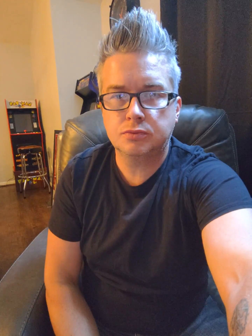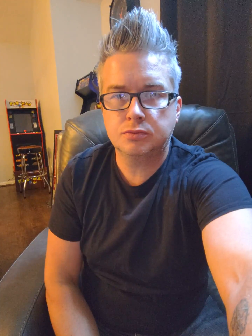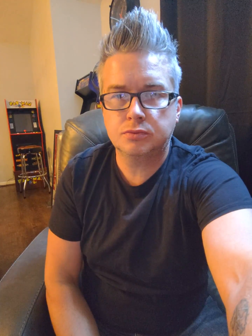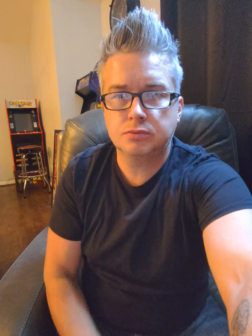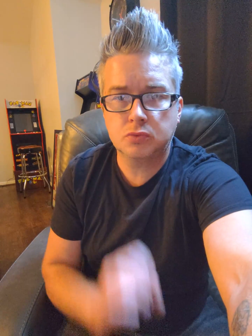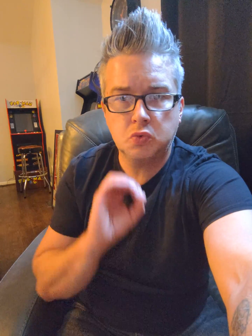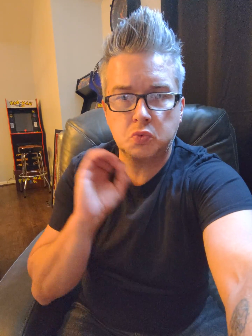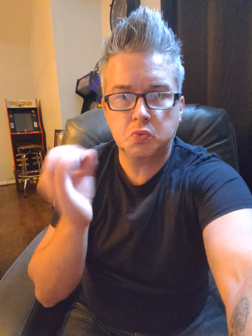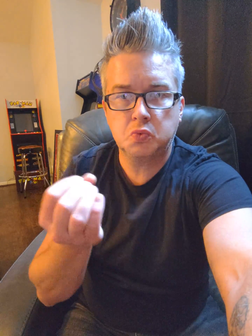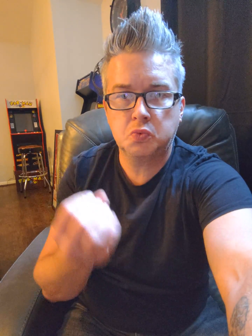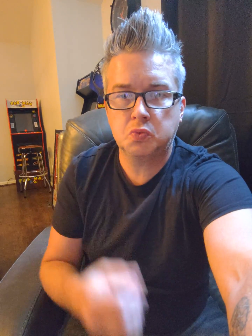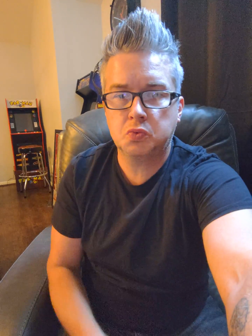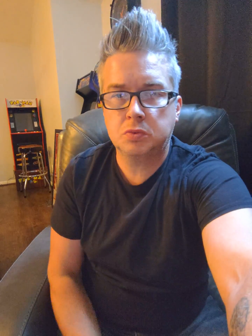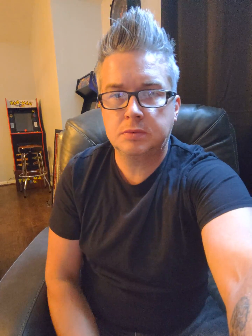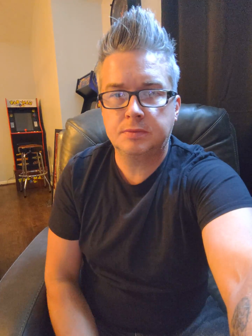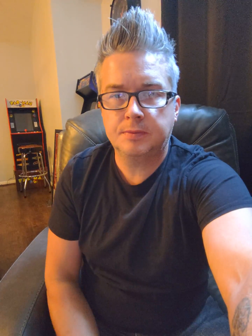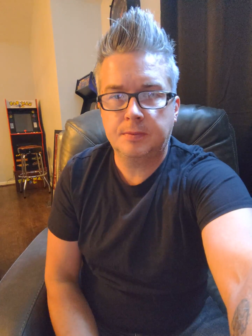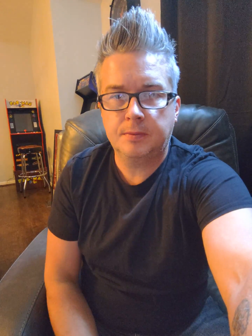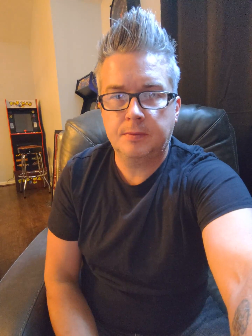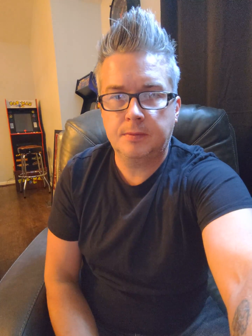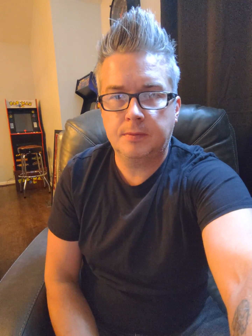none